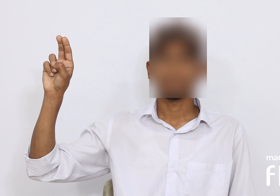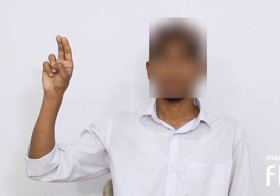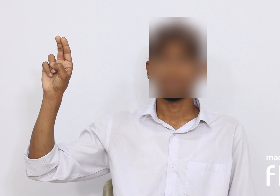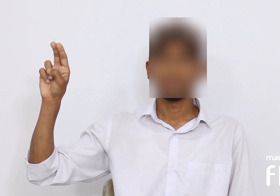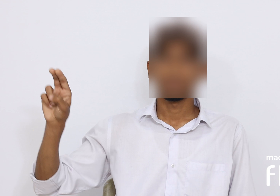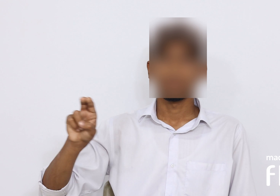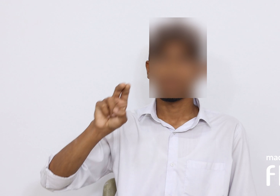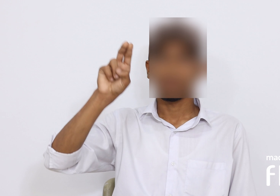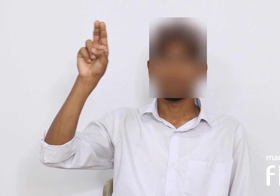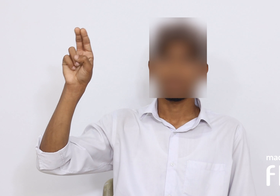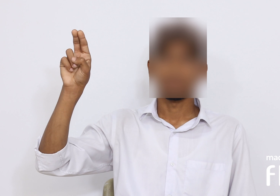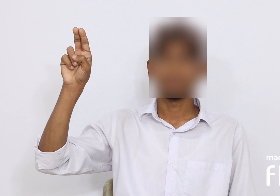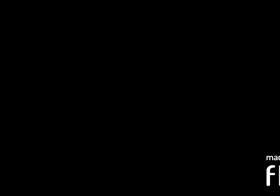ہ